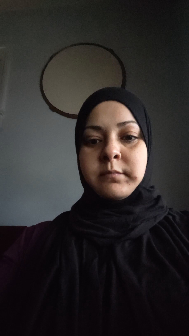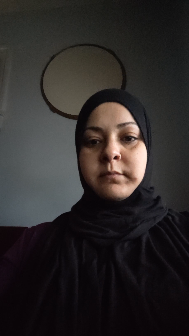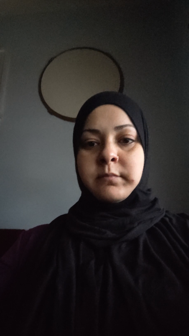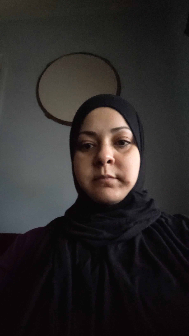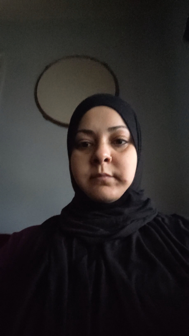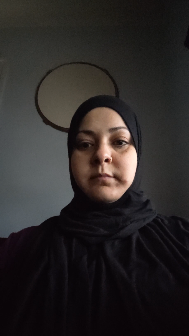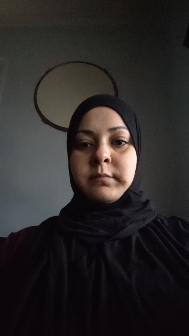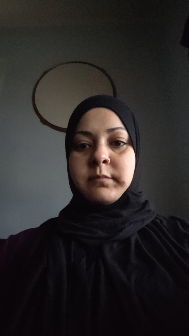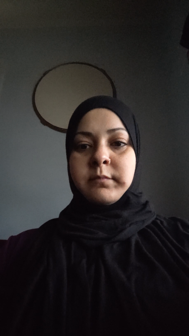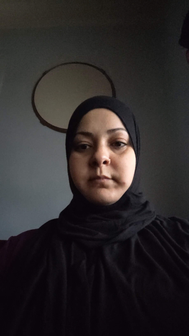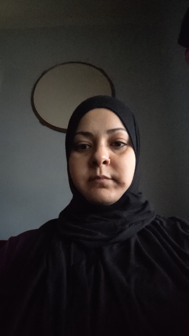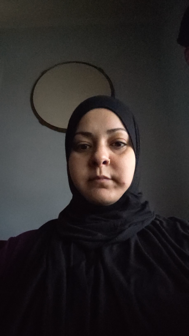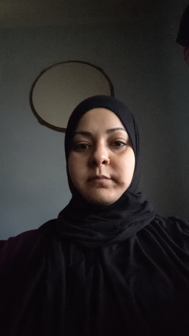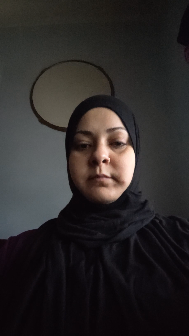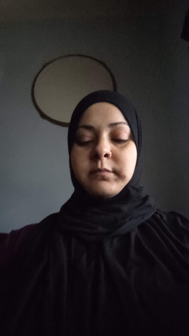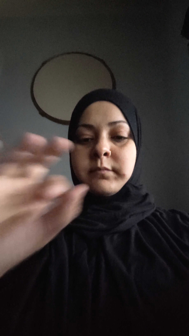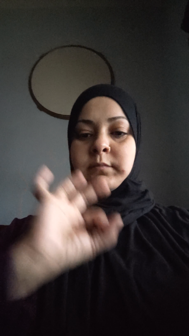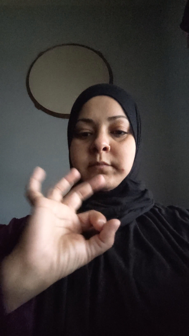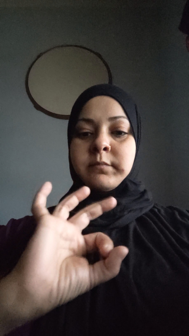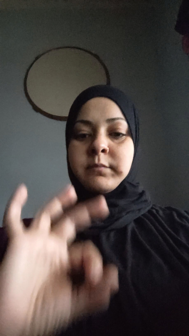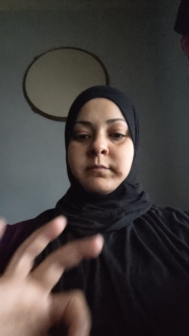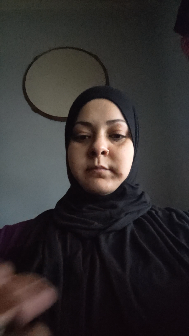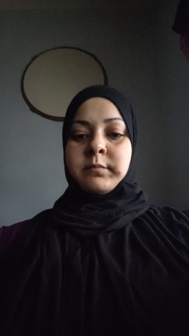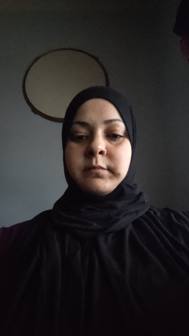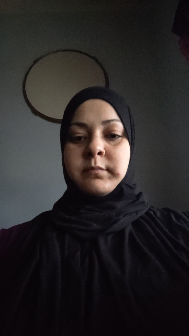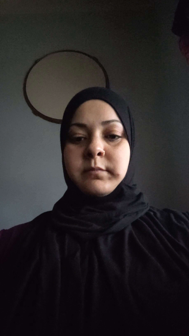button